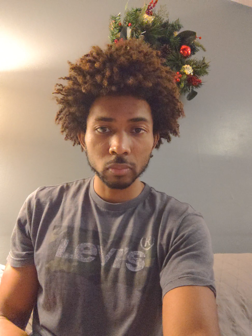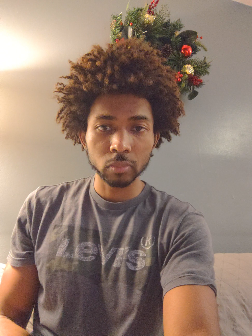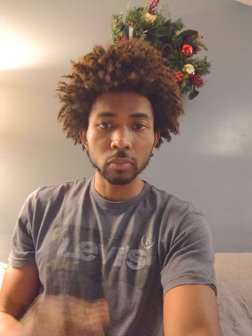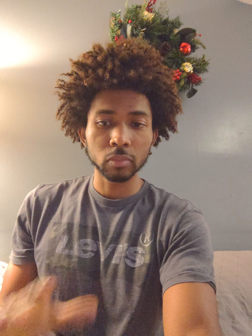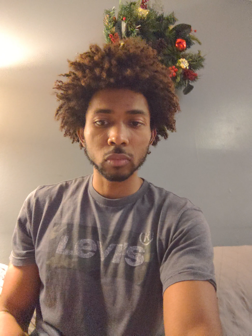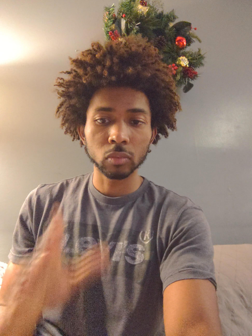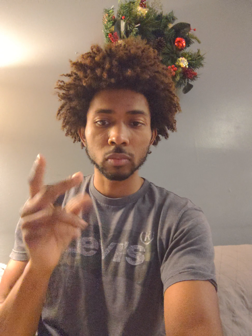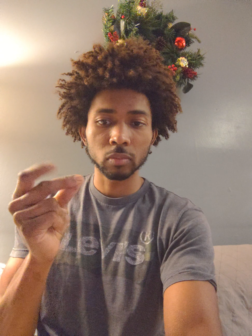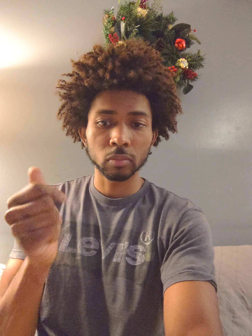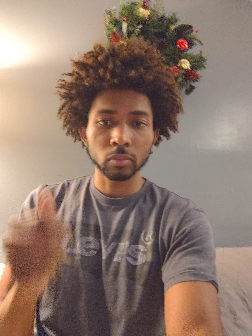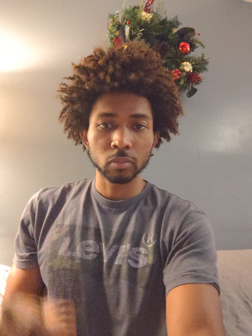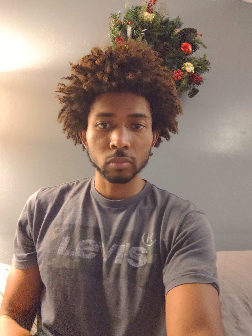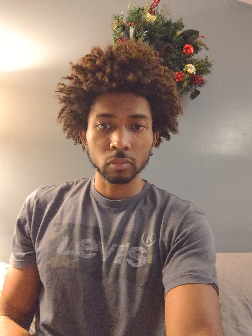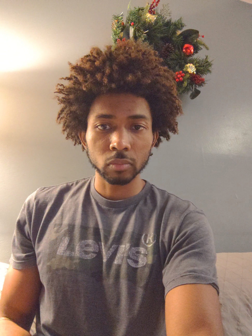dog